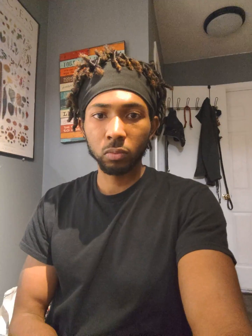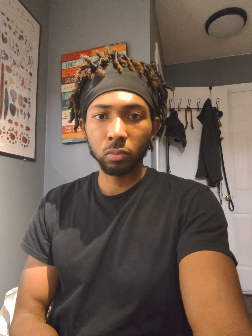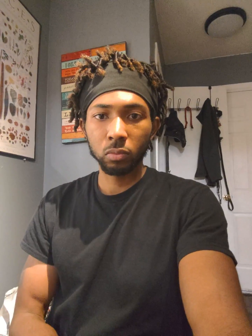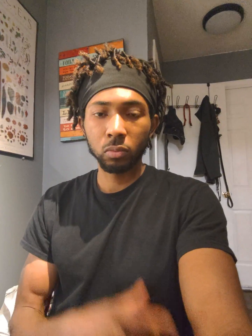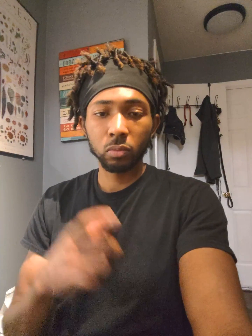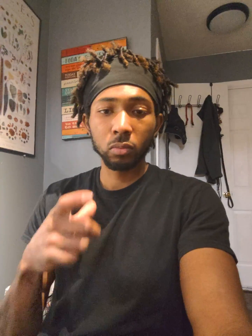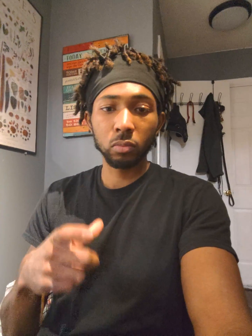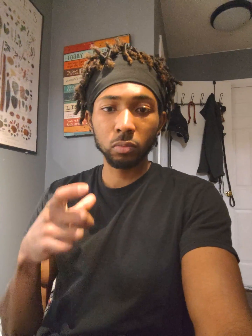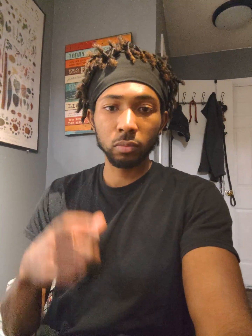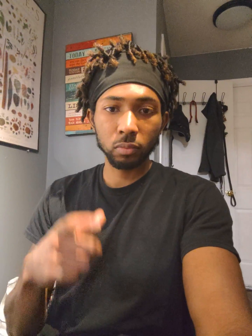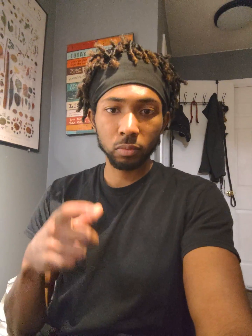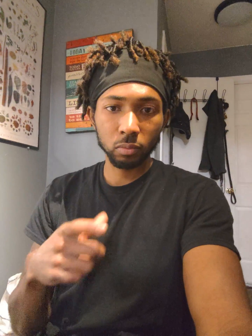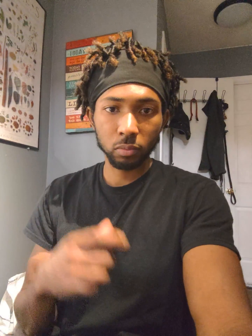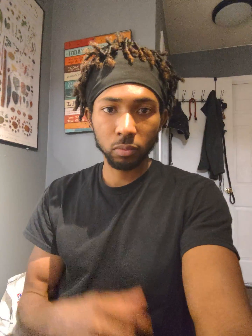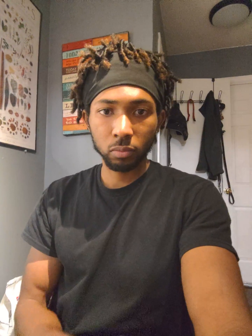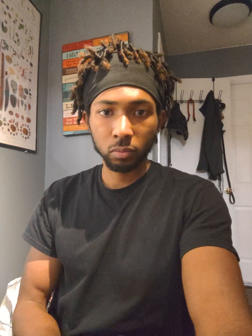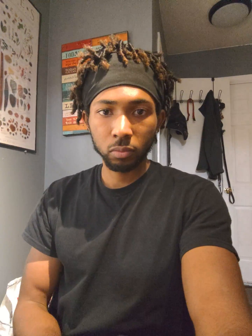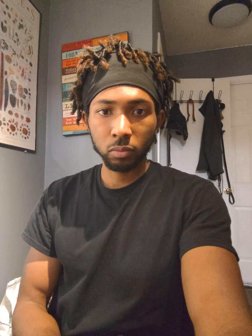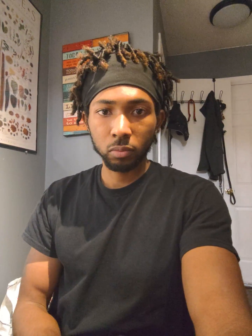plate